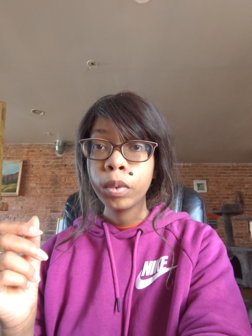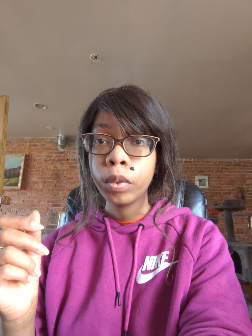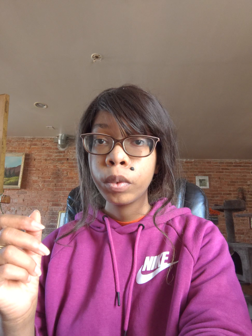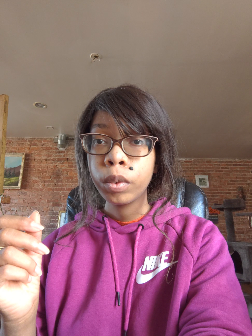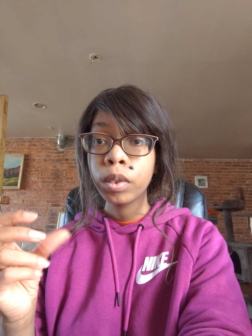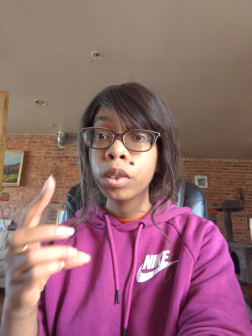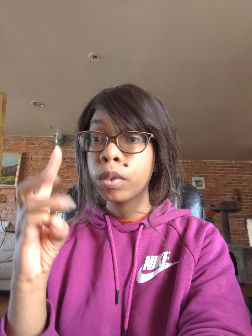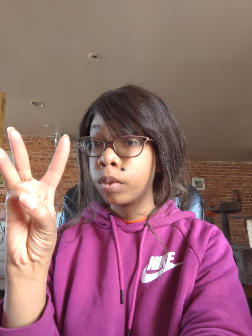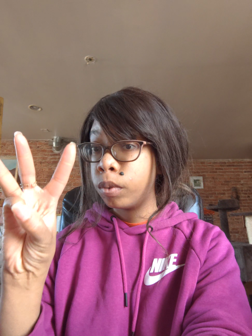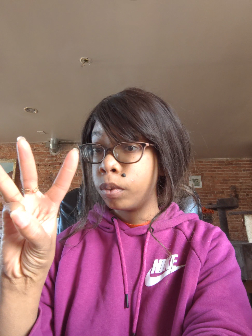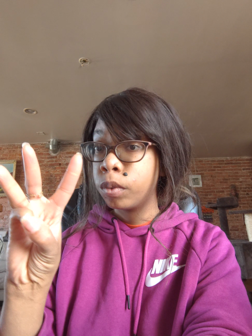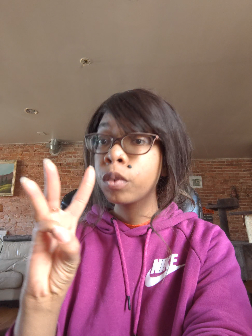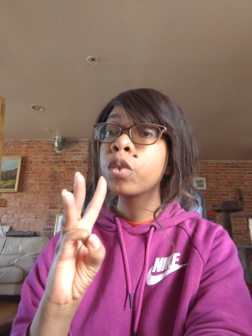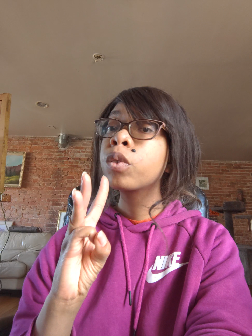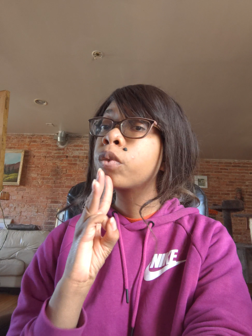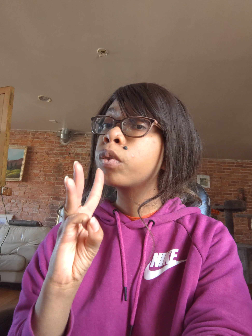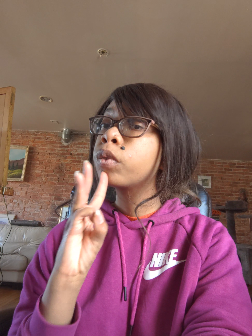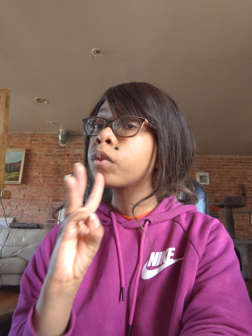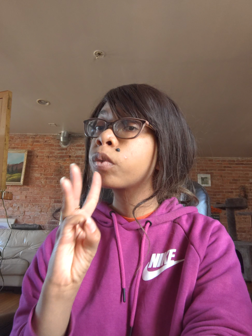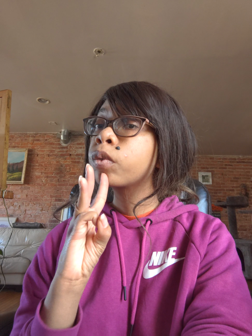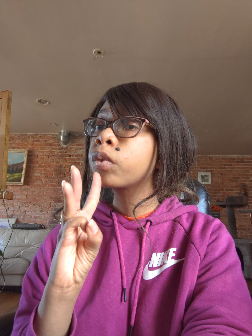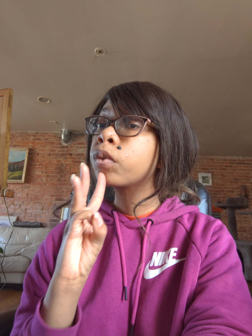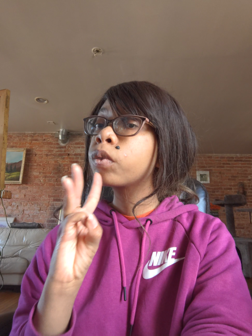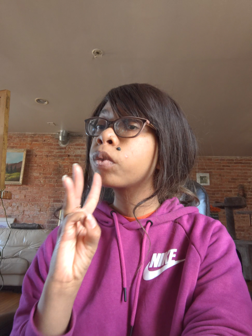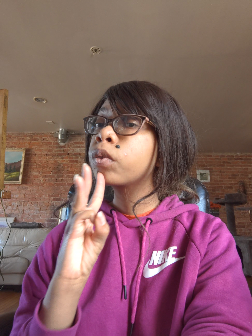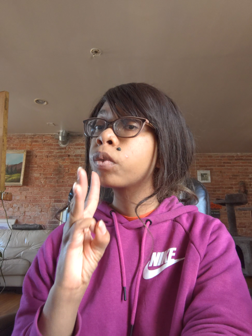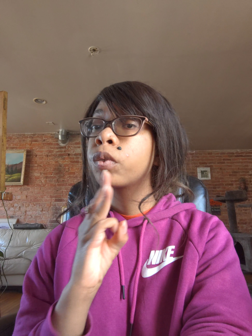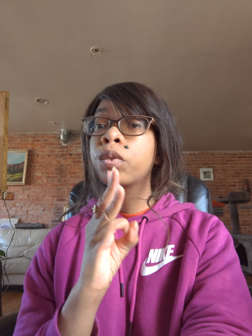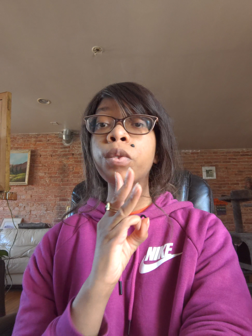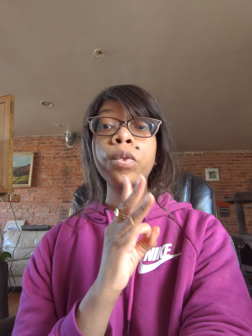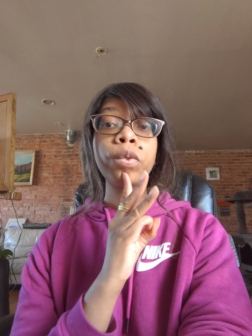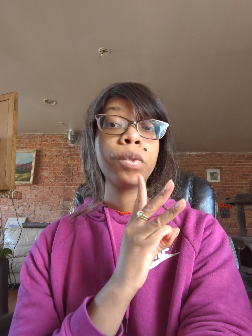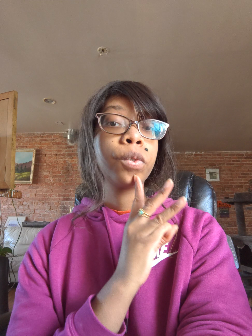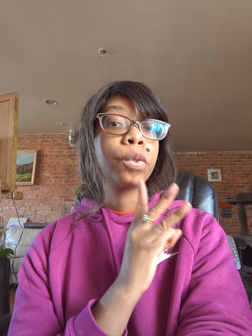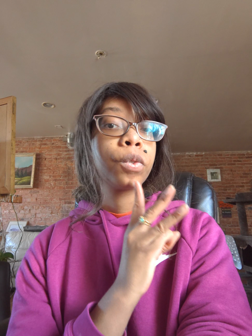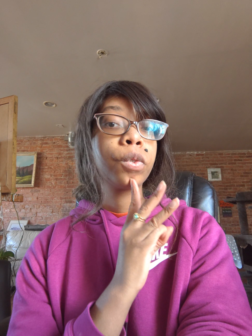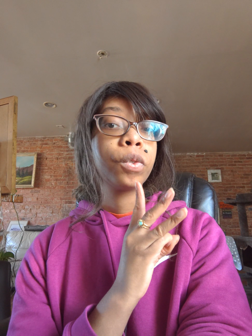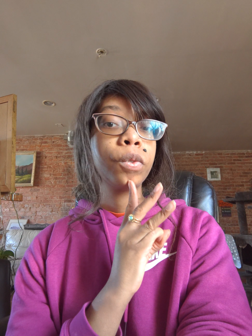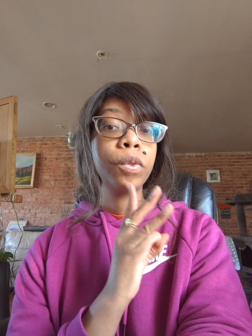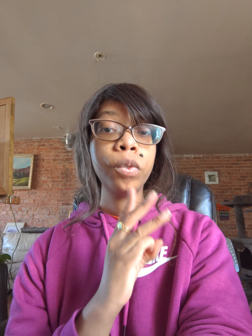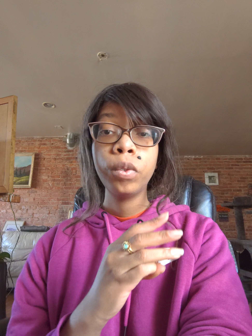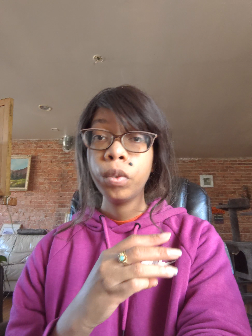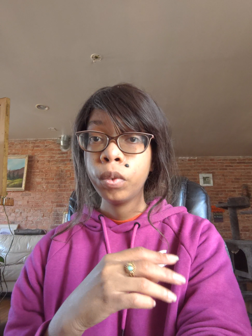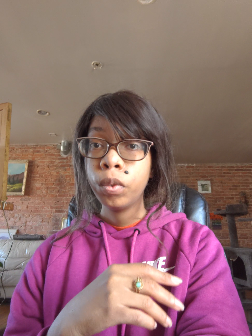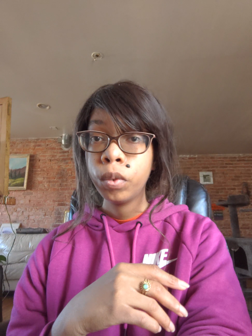water